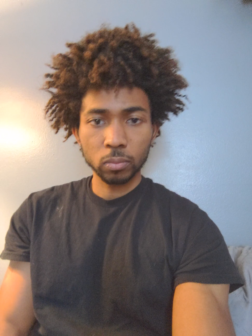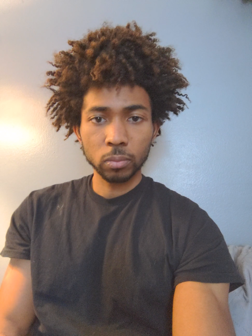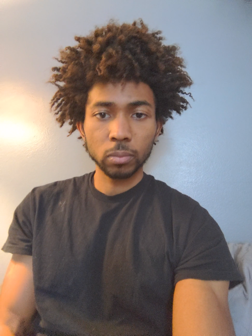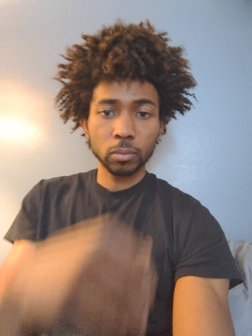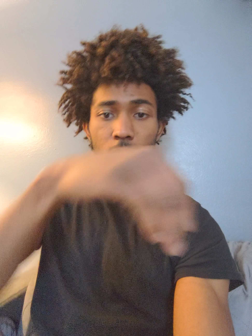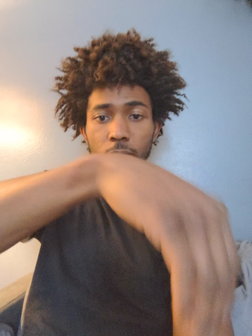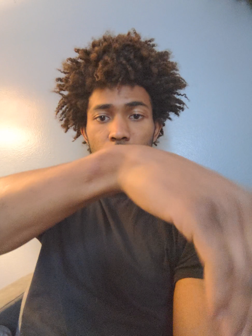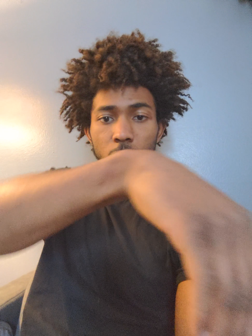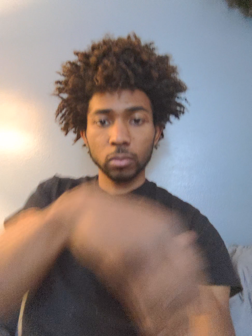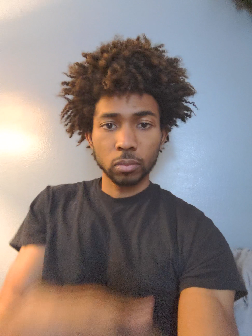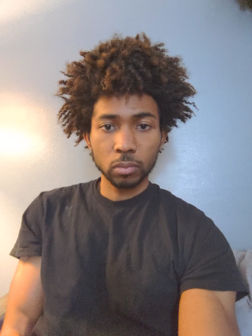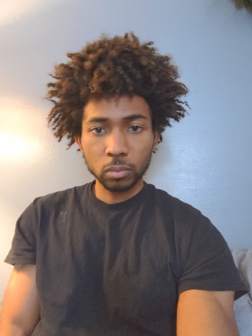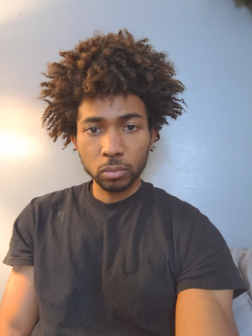night